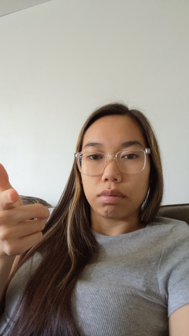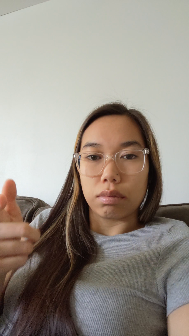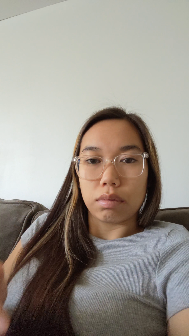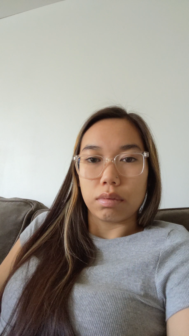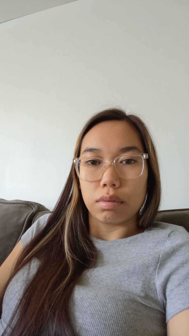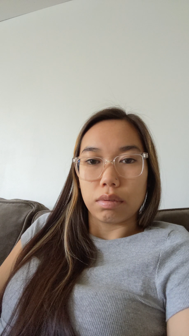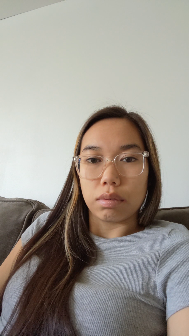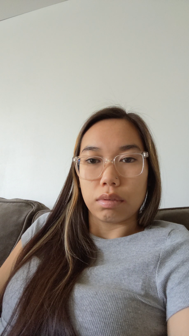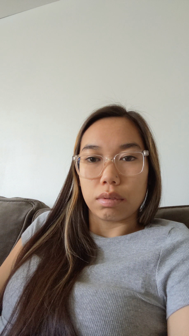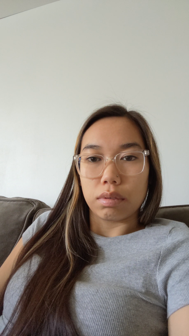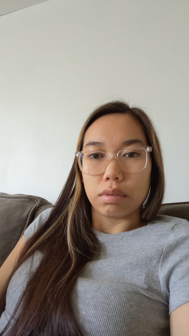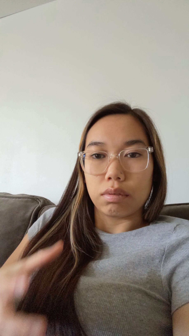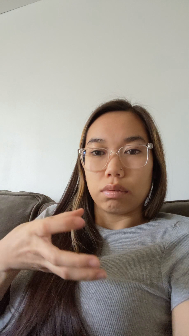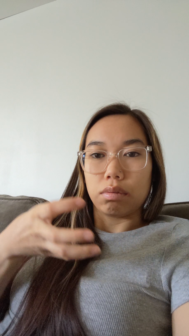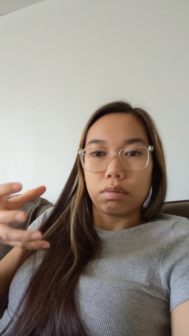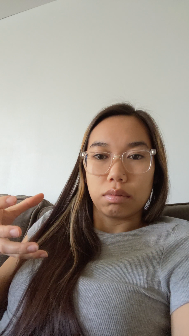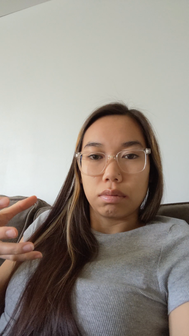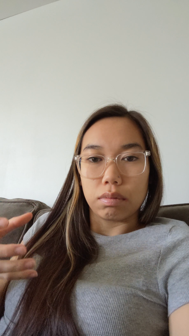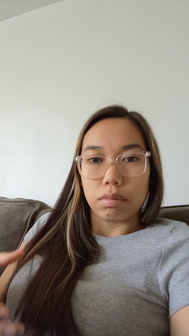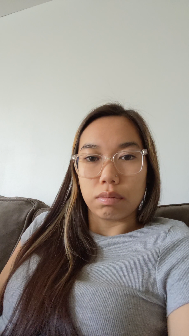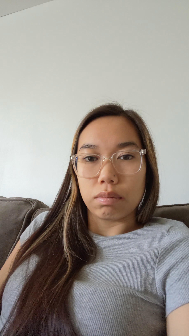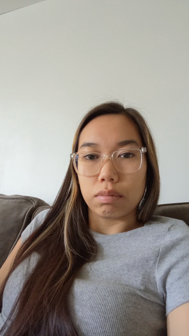much